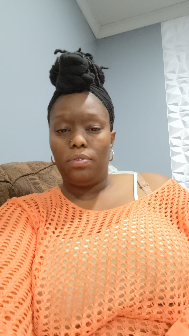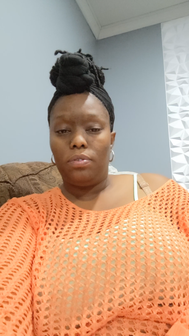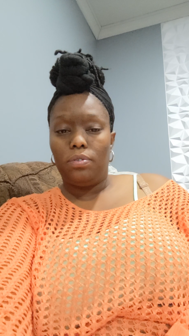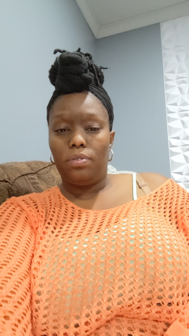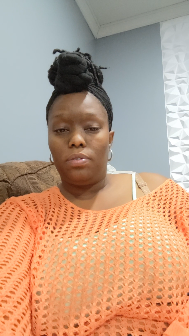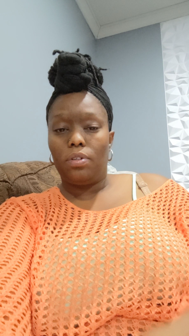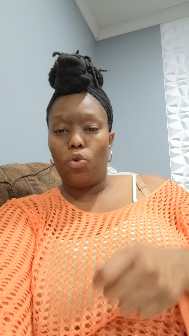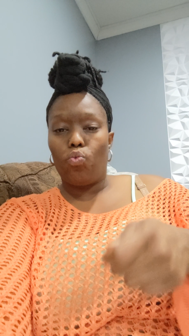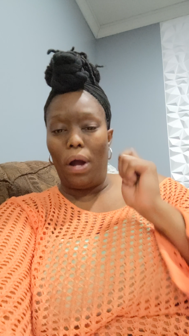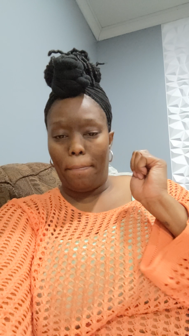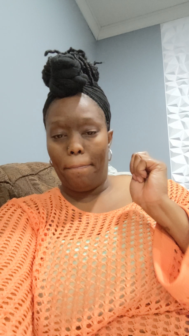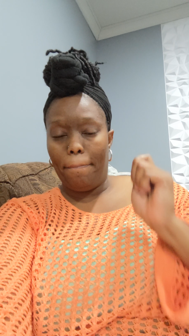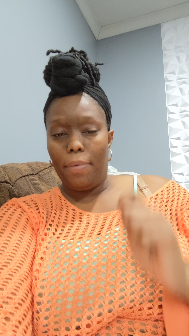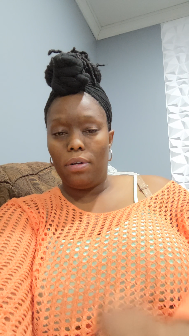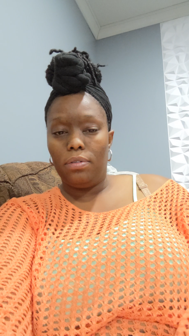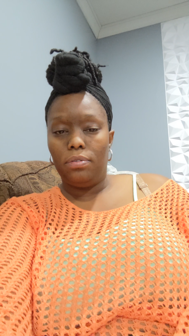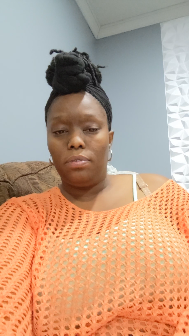rip